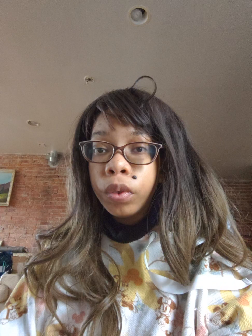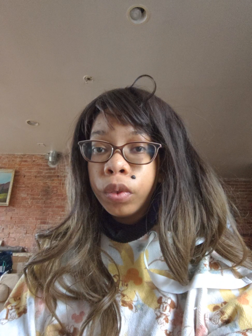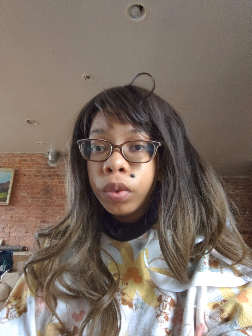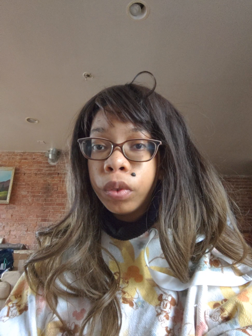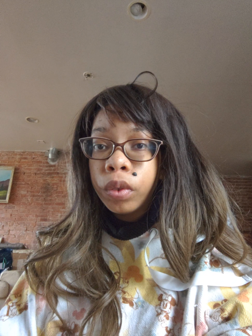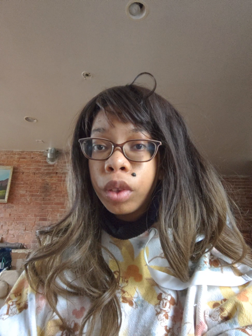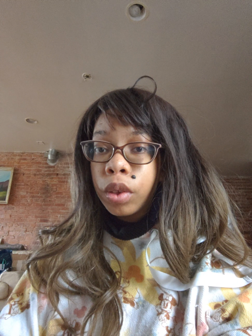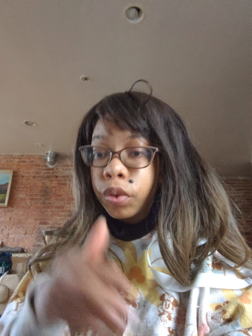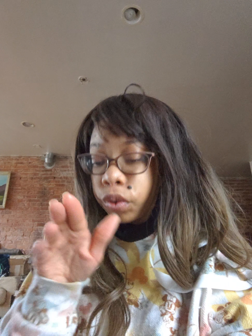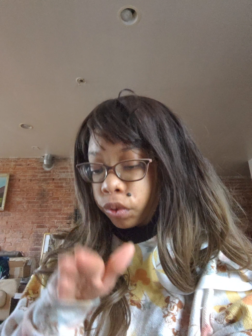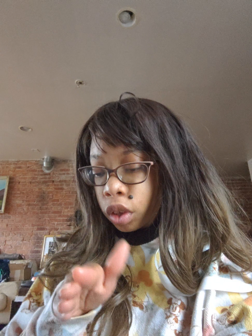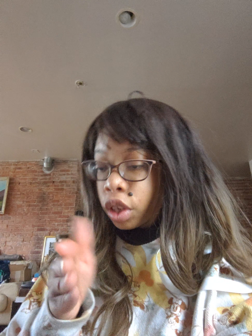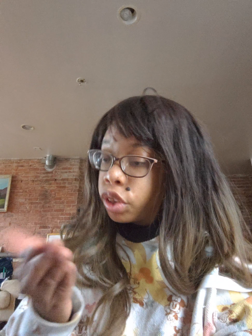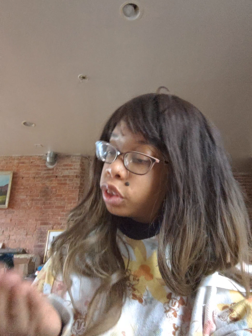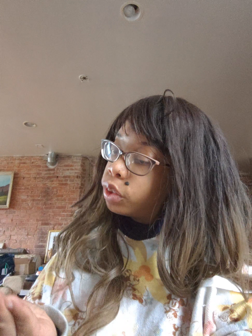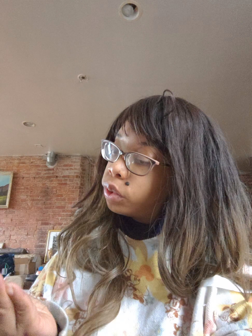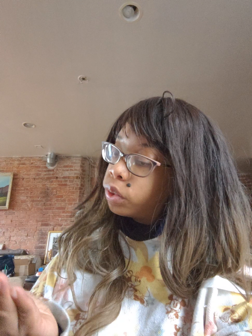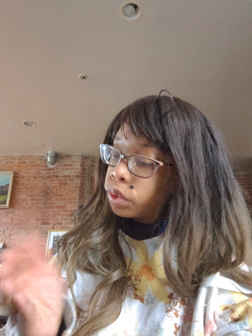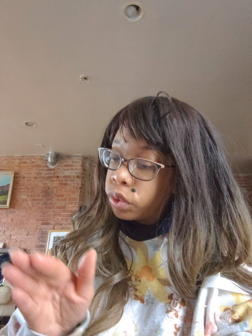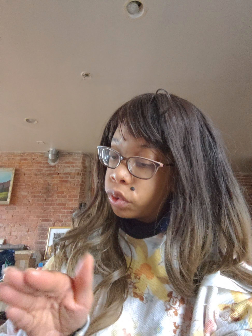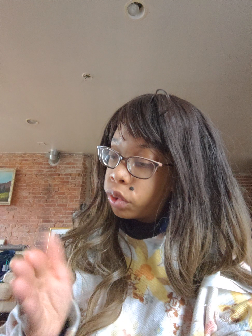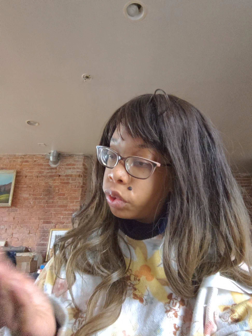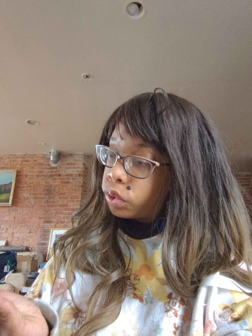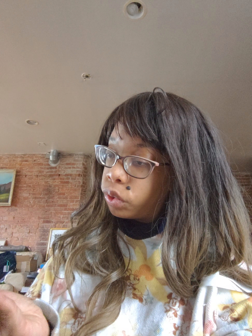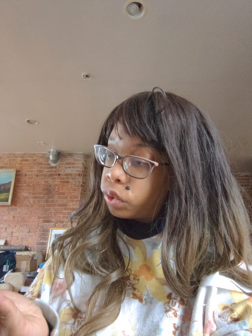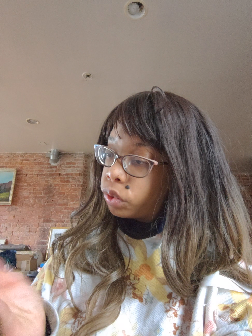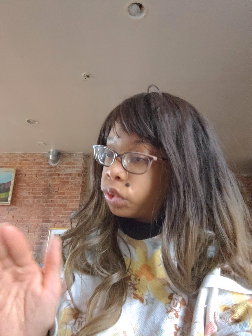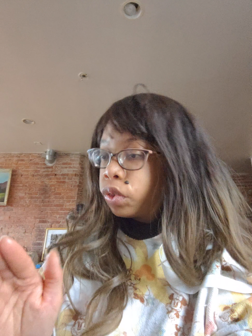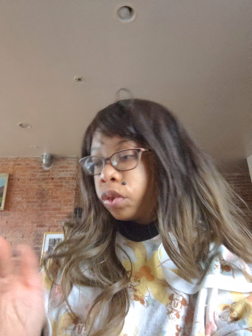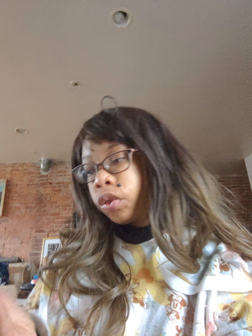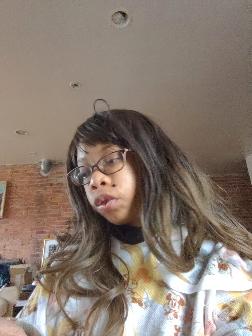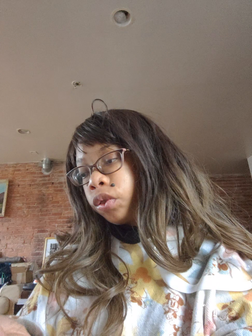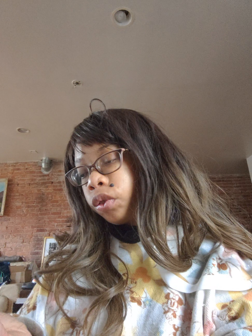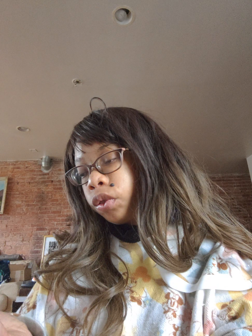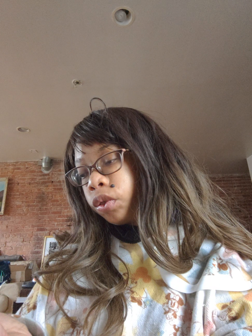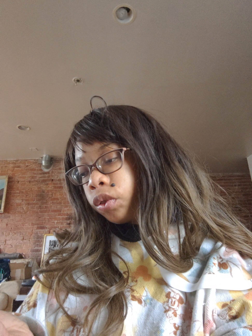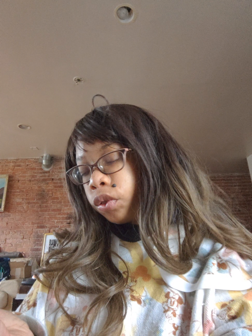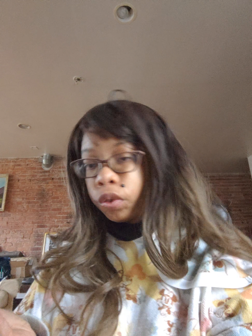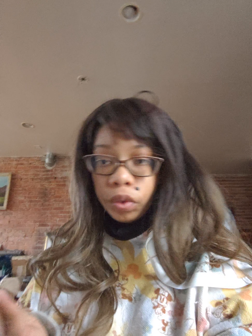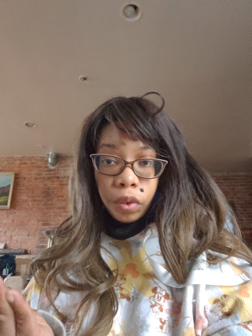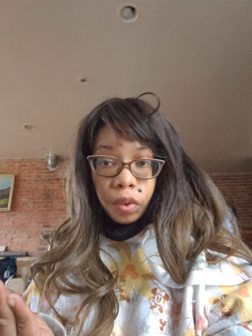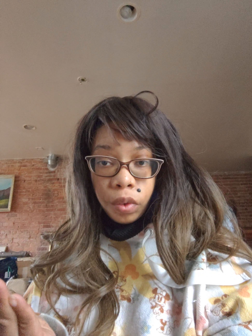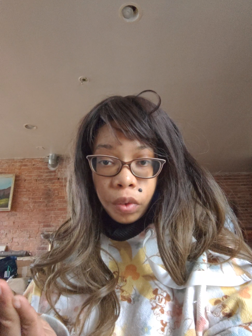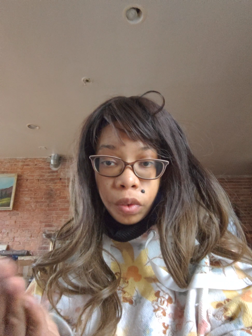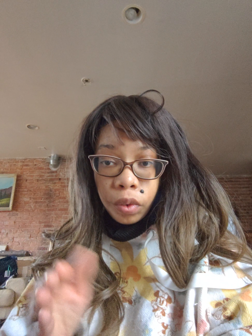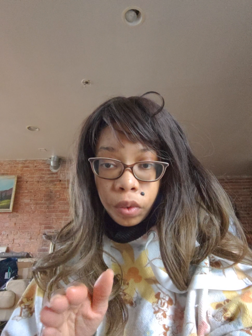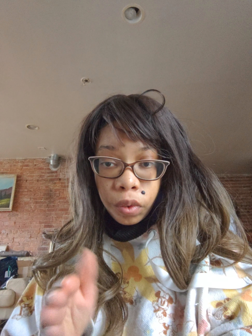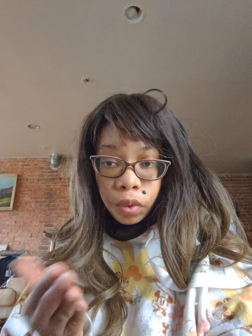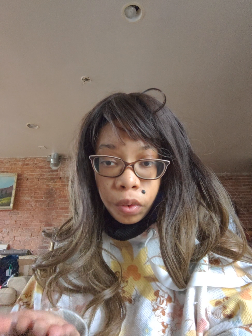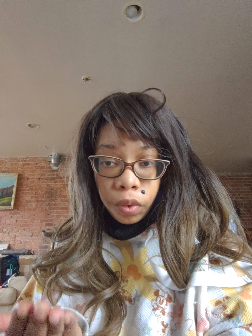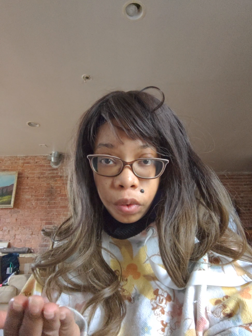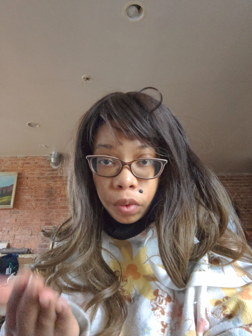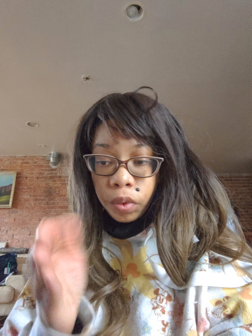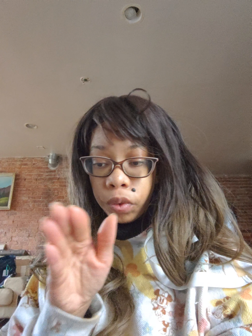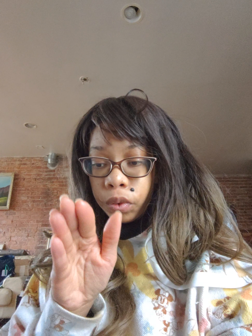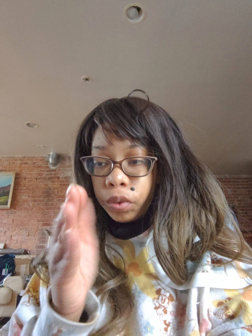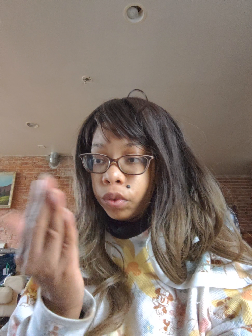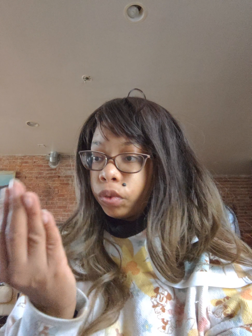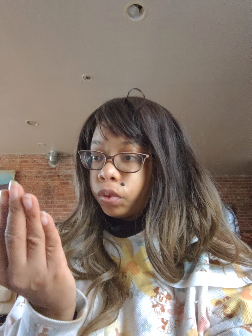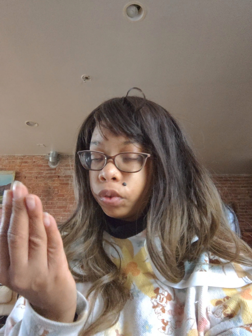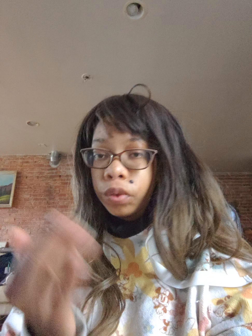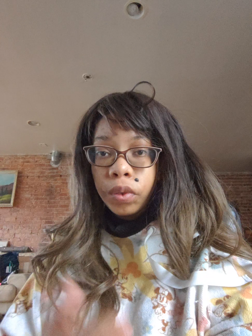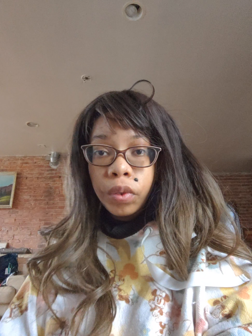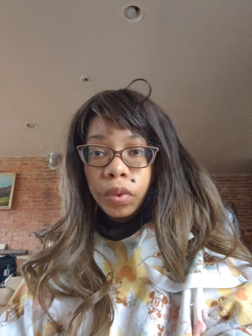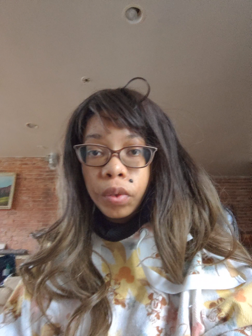book